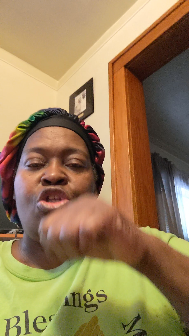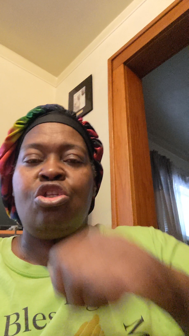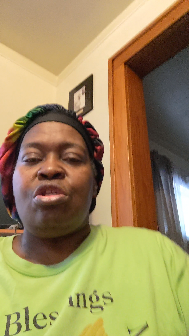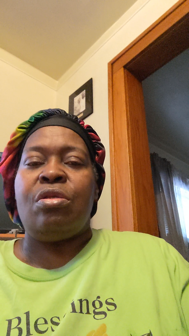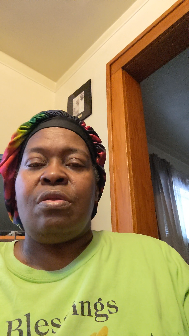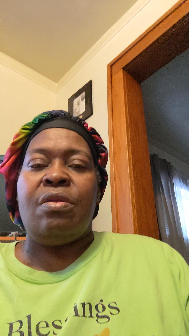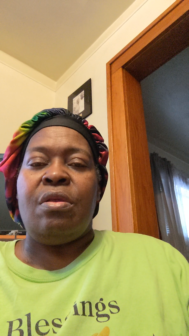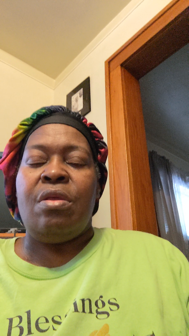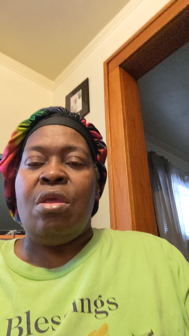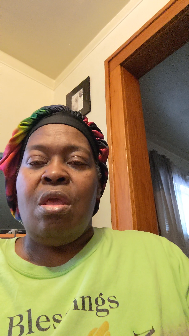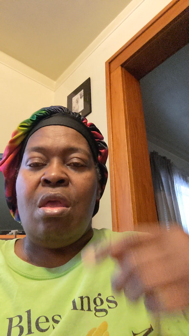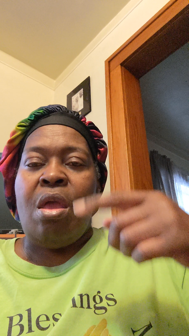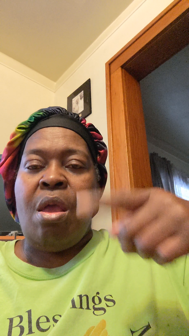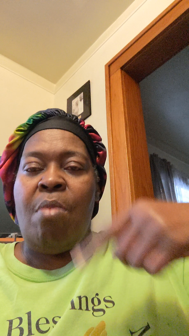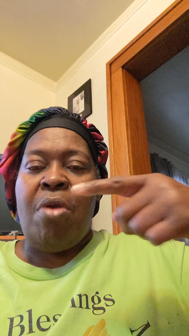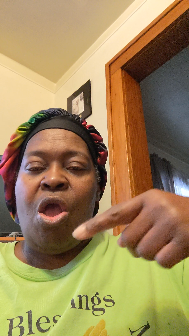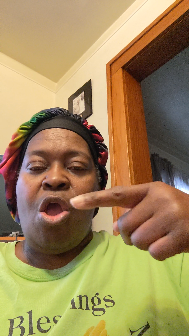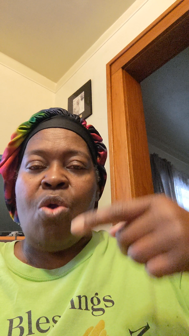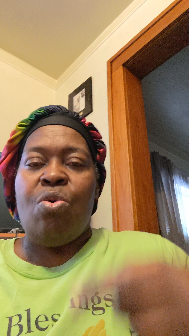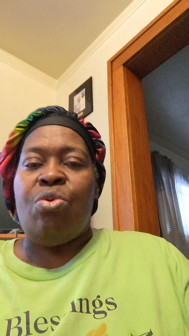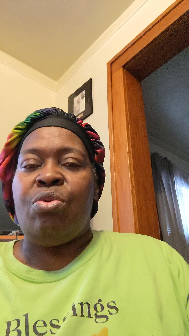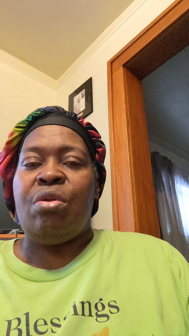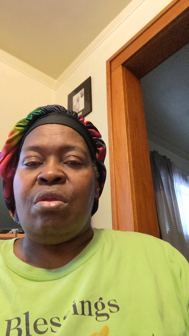about